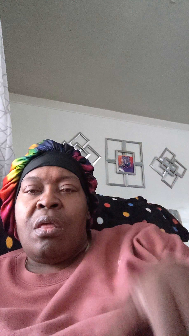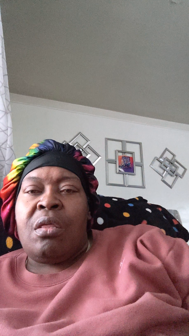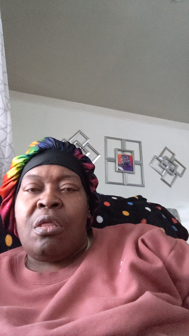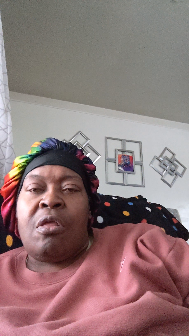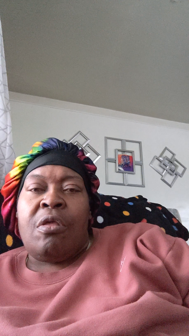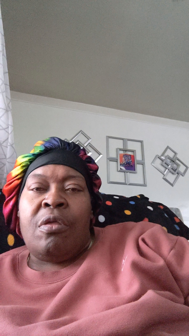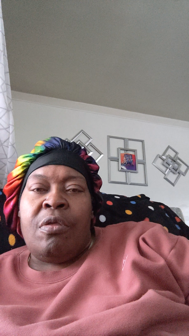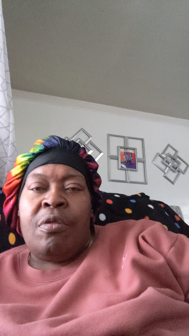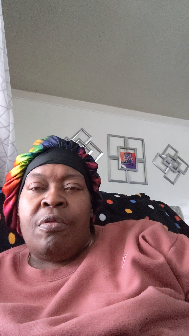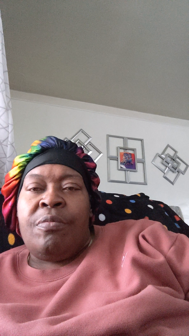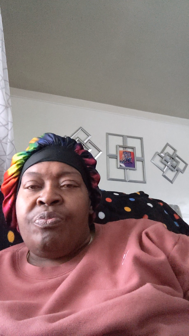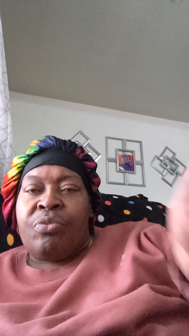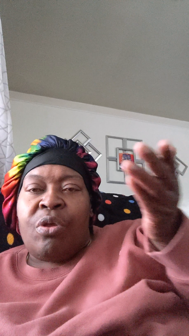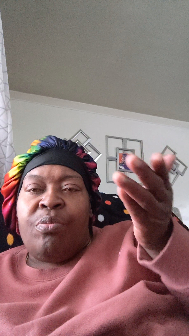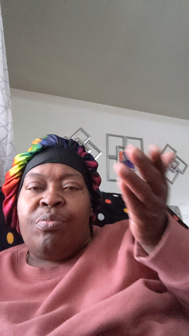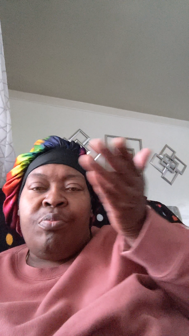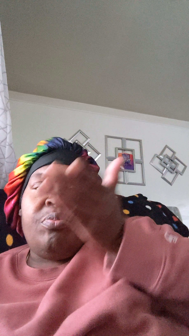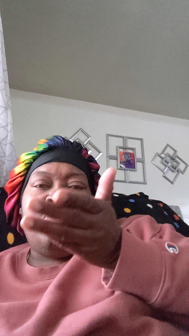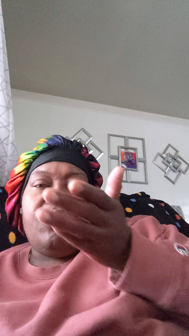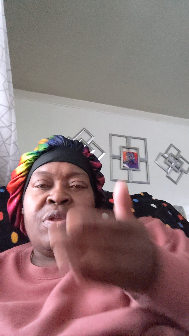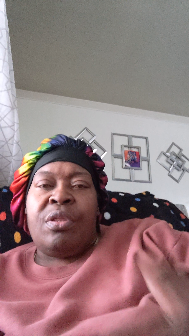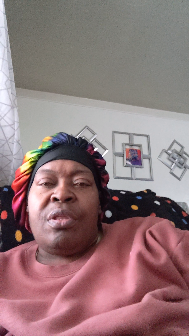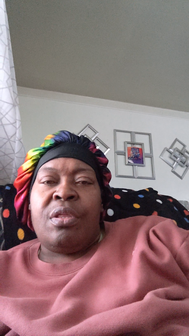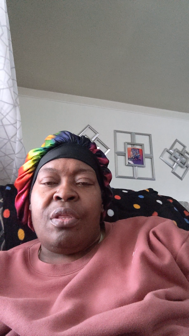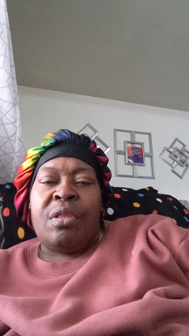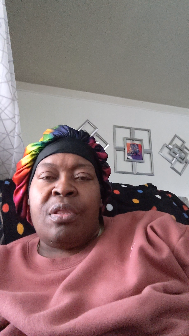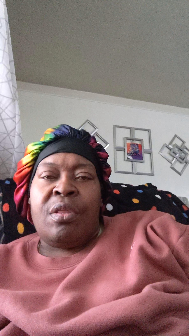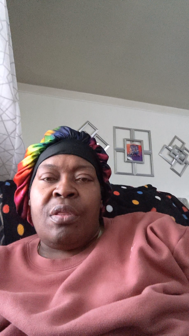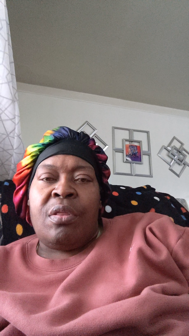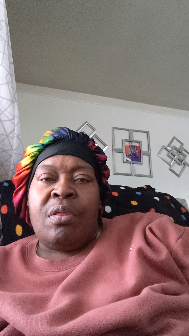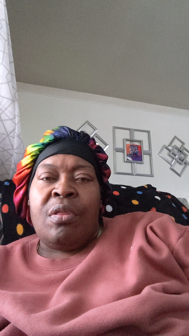bring